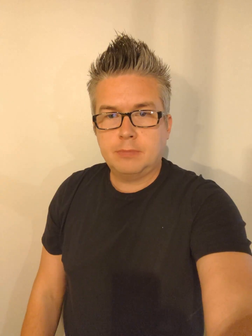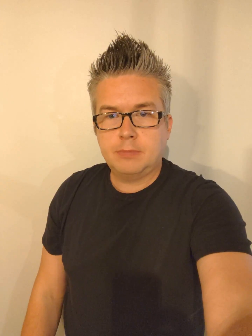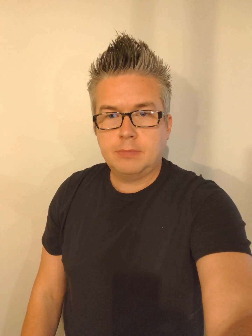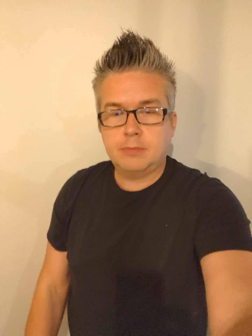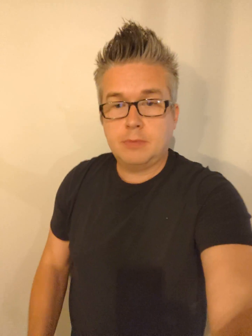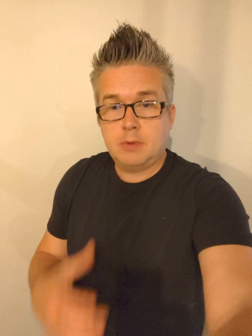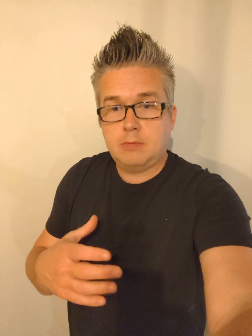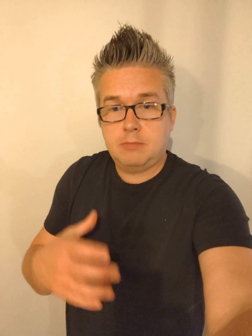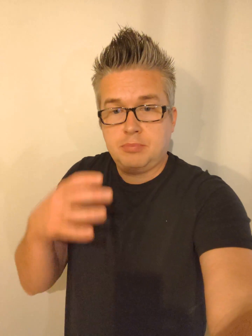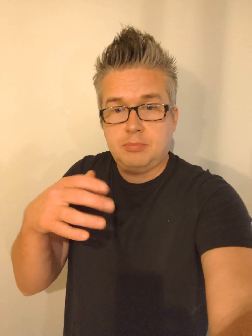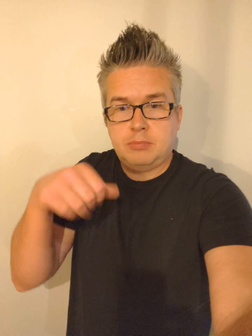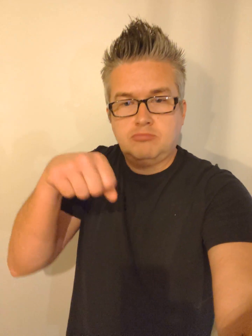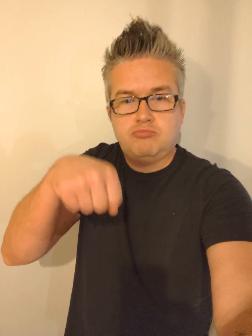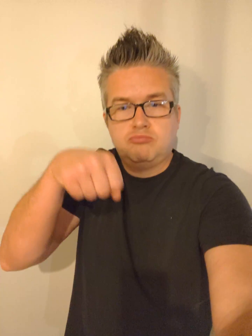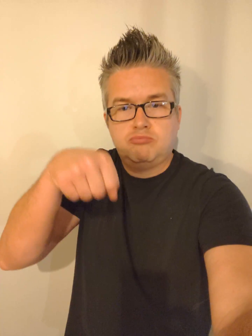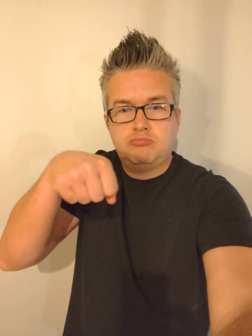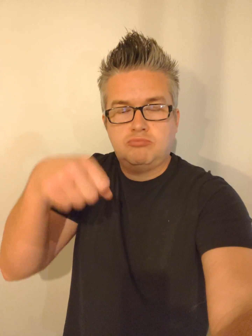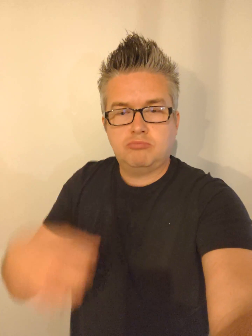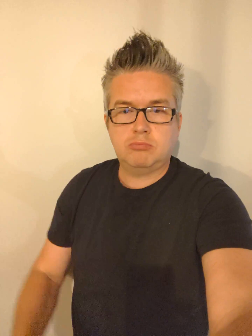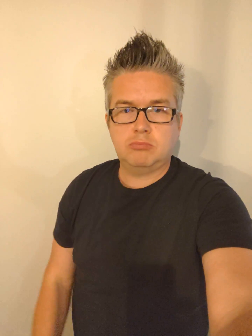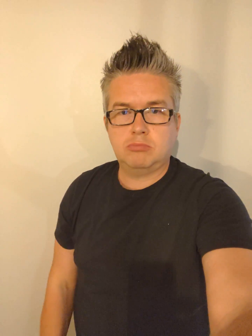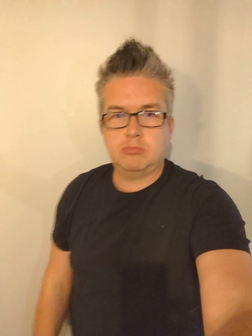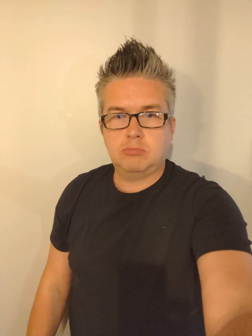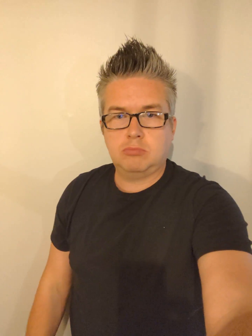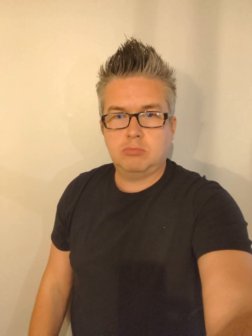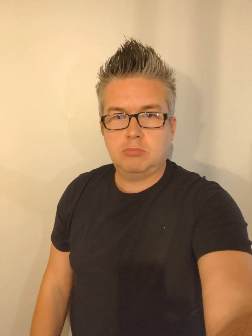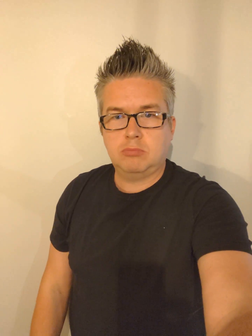bucket